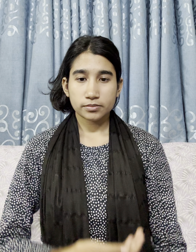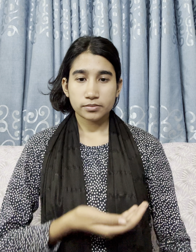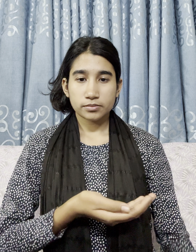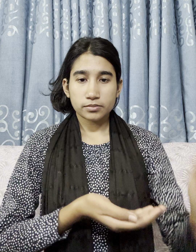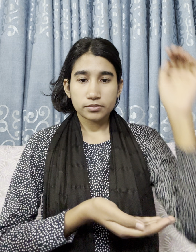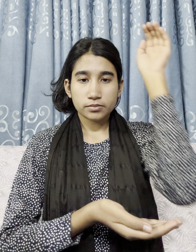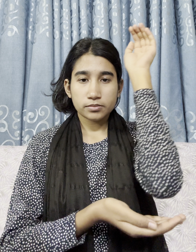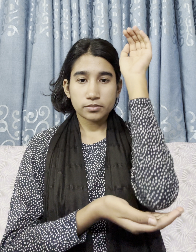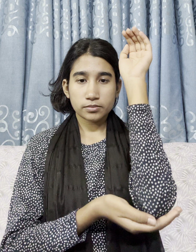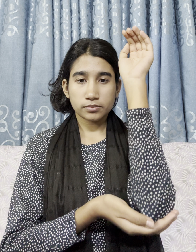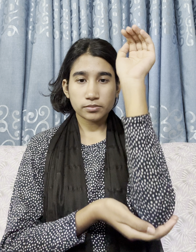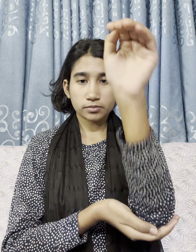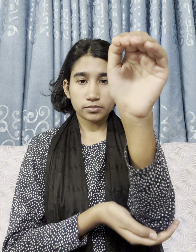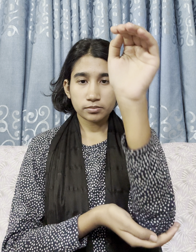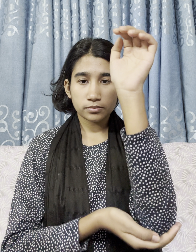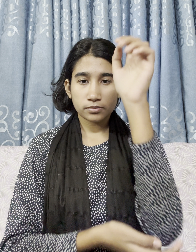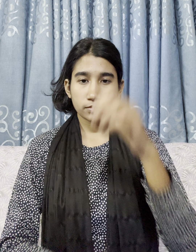সাপ